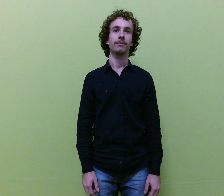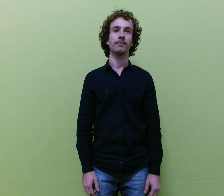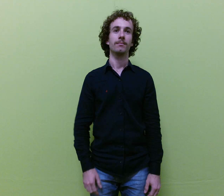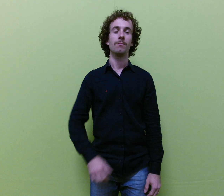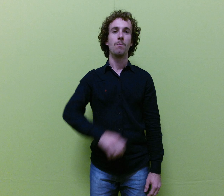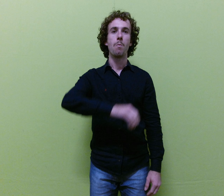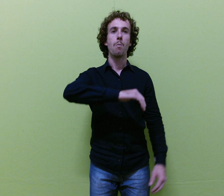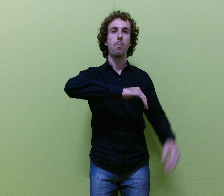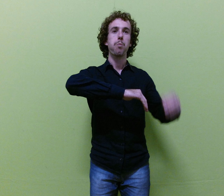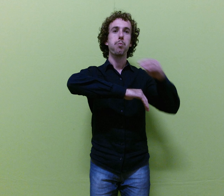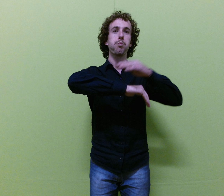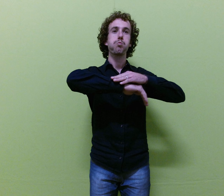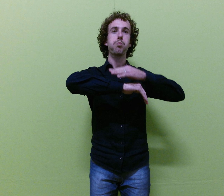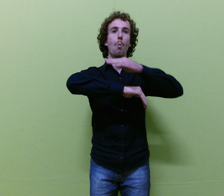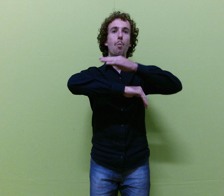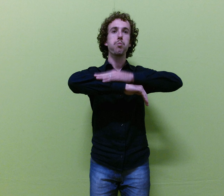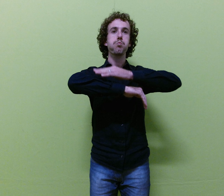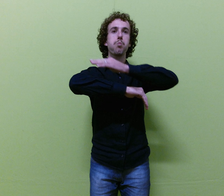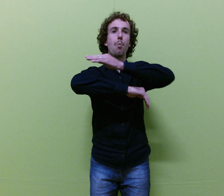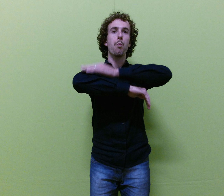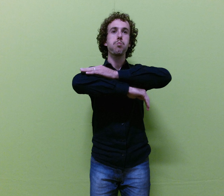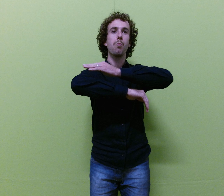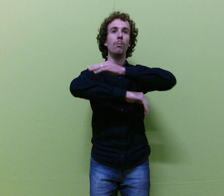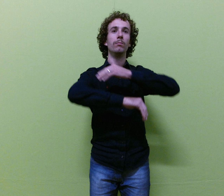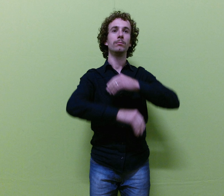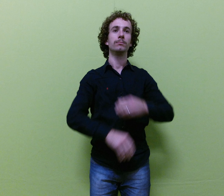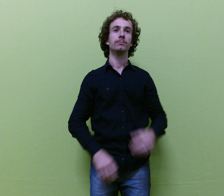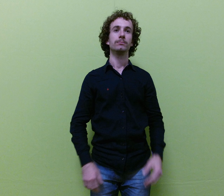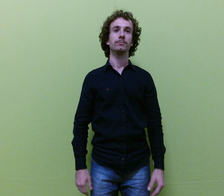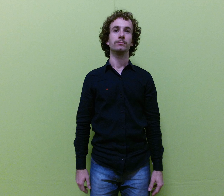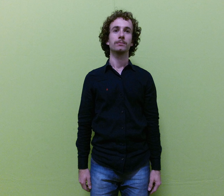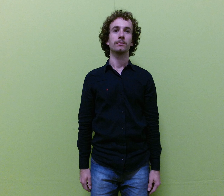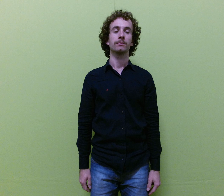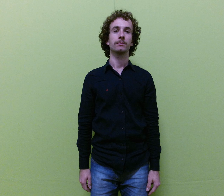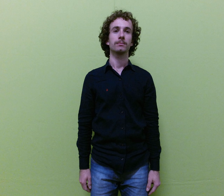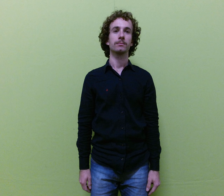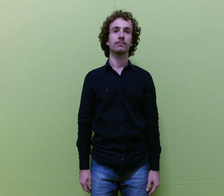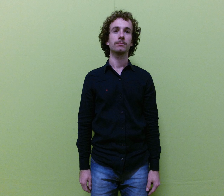sapo